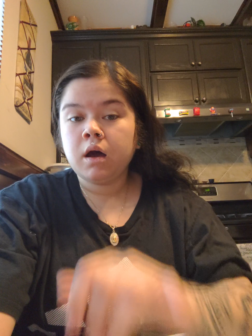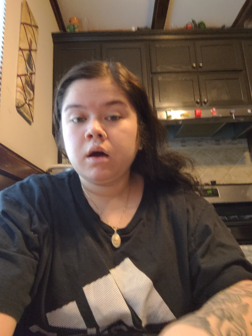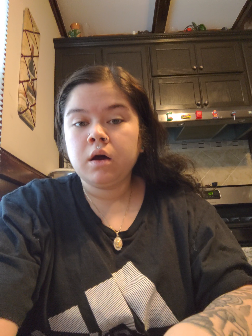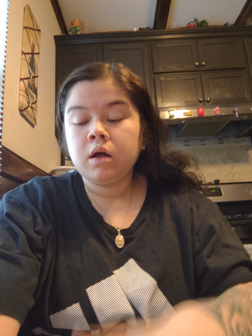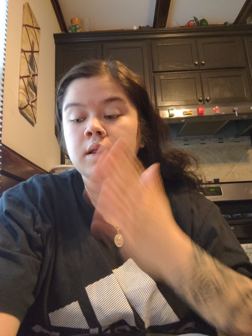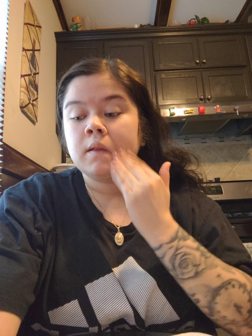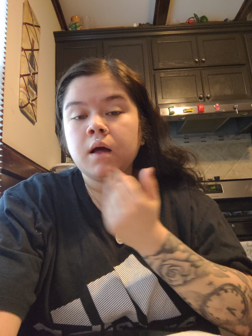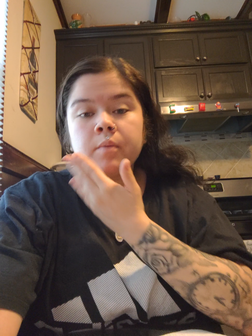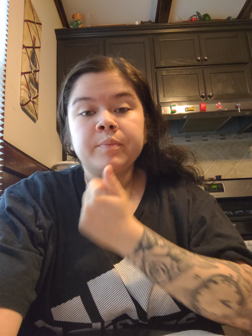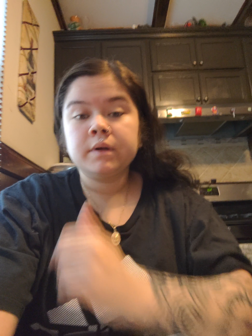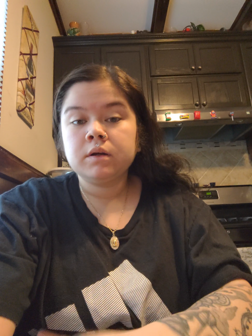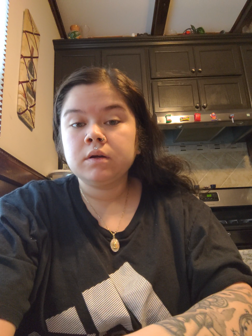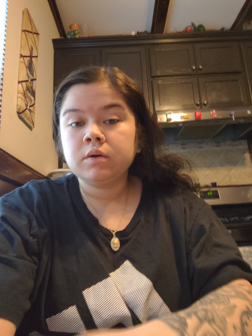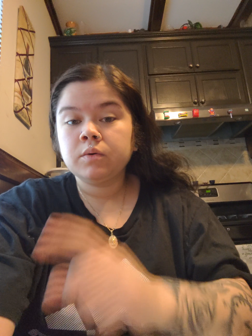napkin